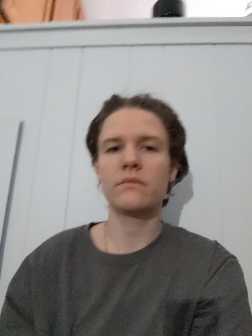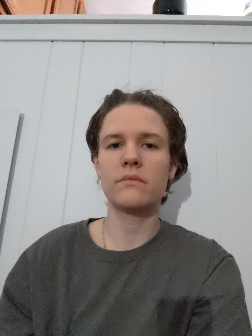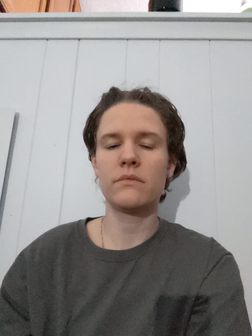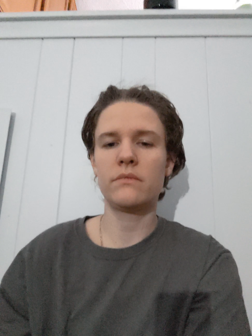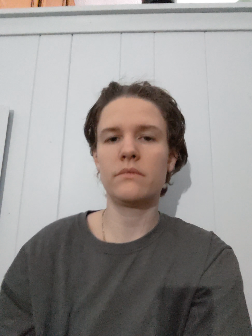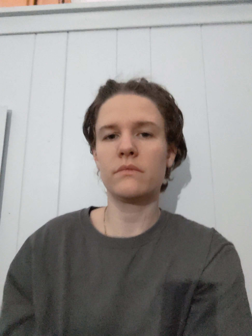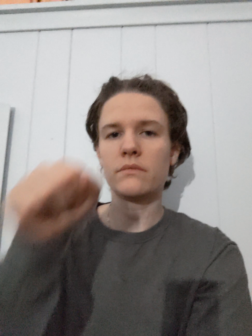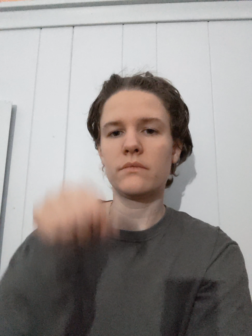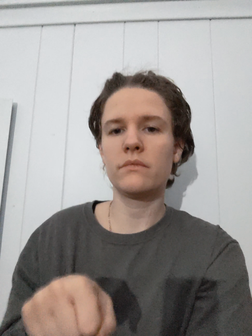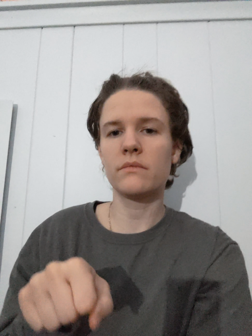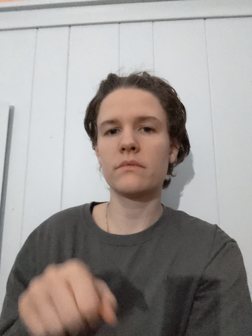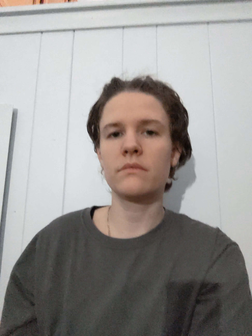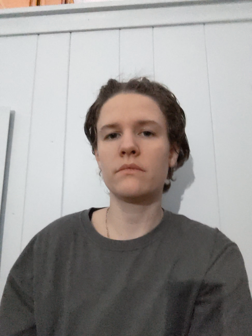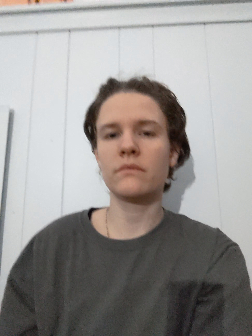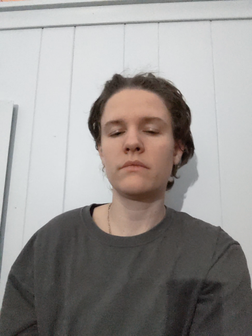can